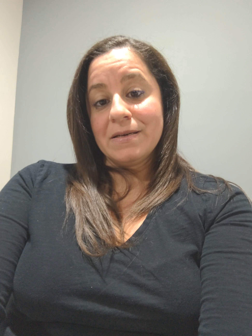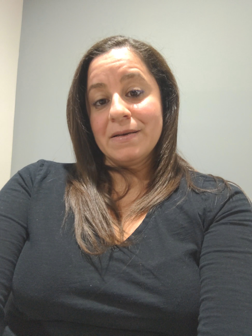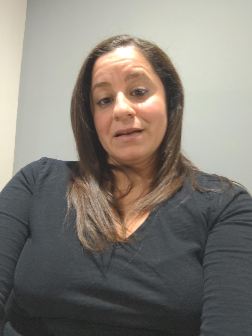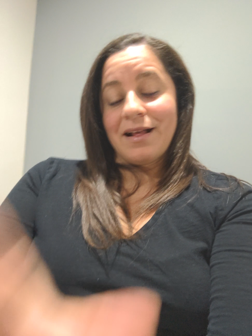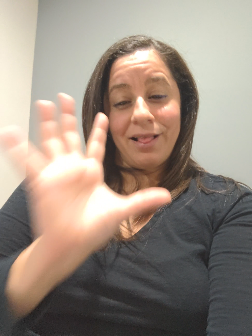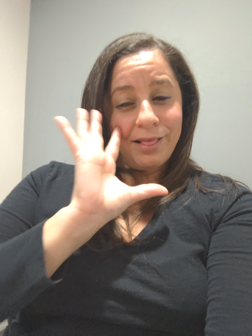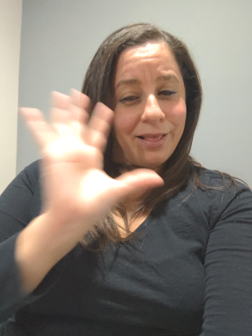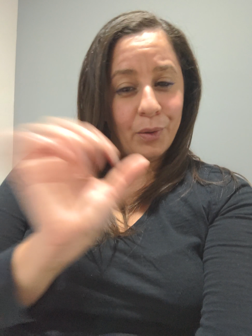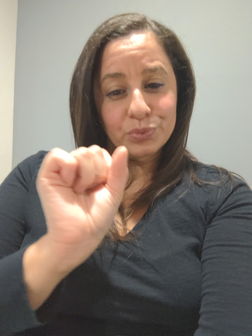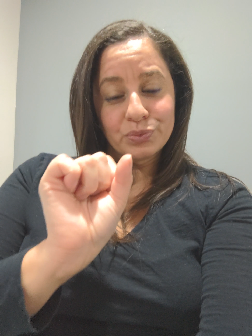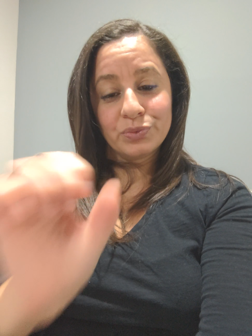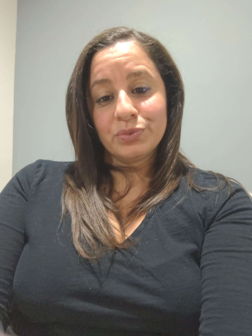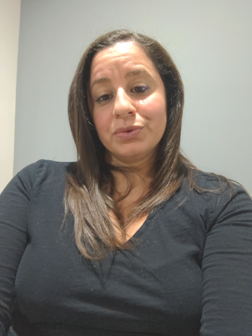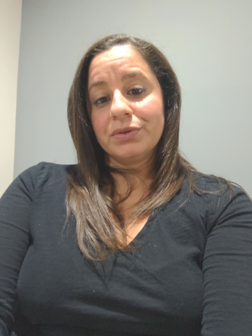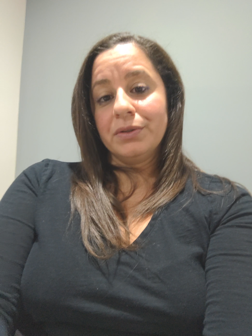loud